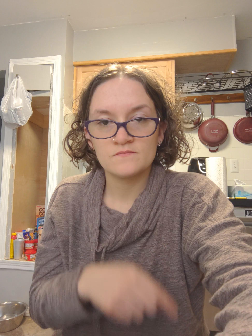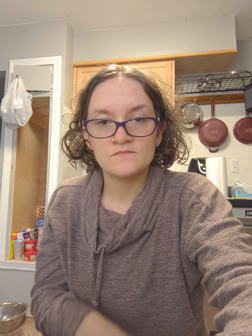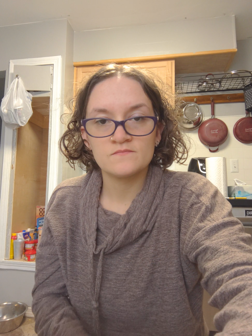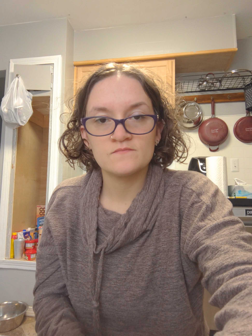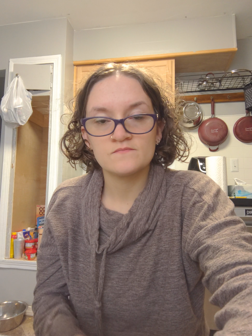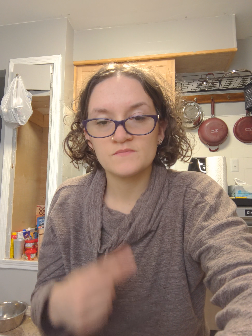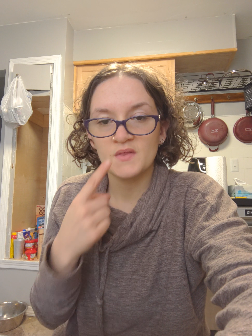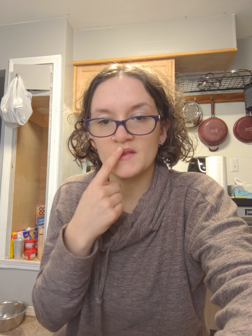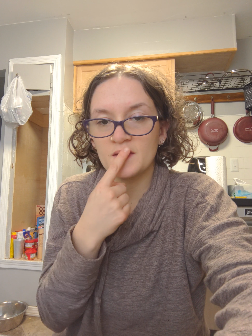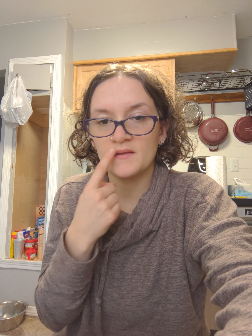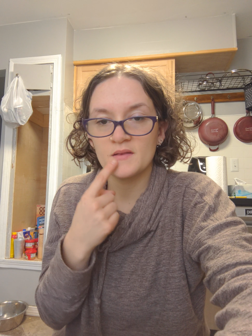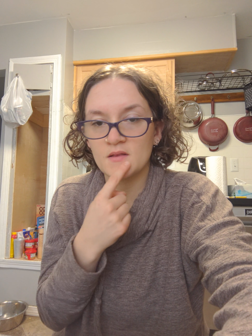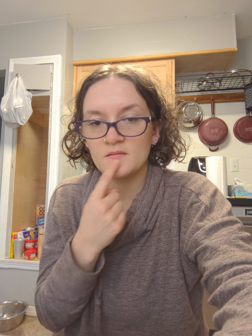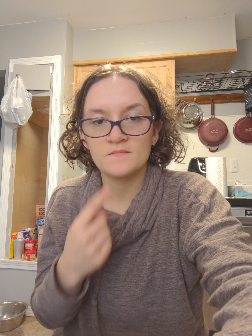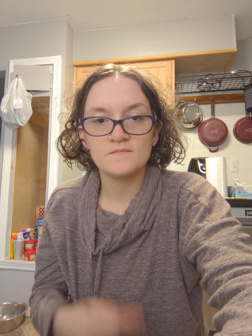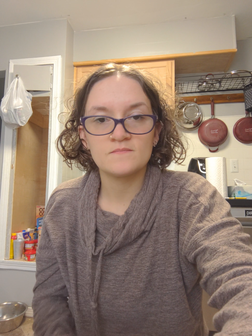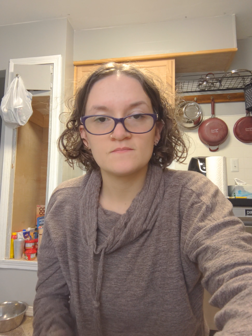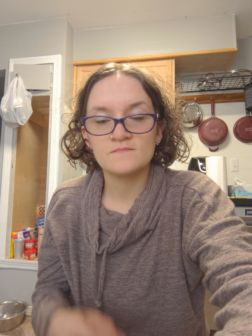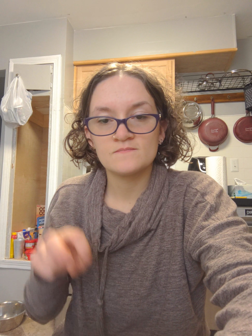lips